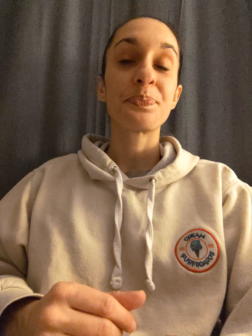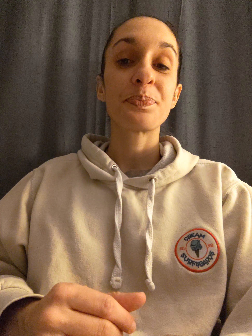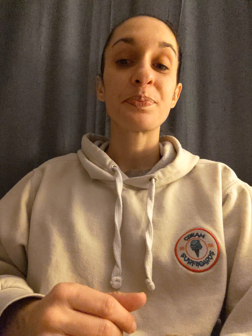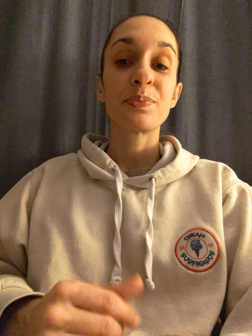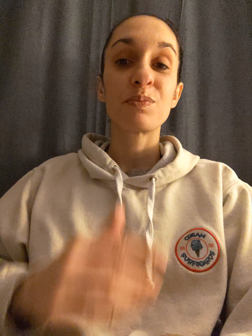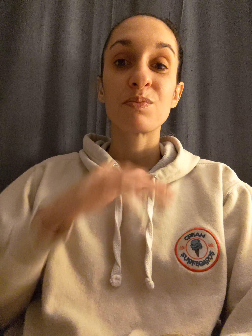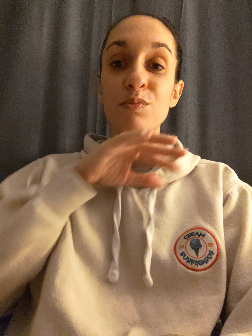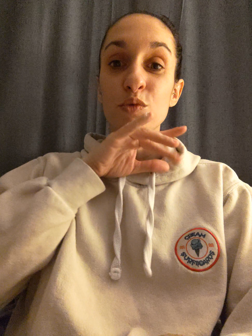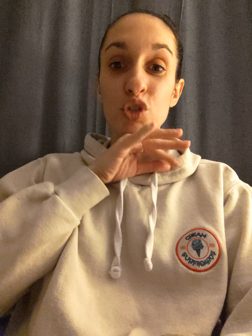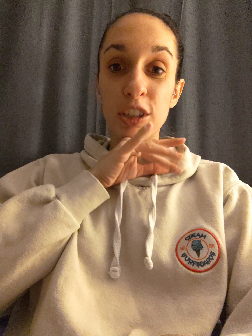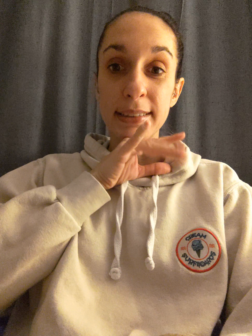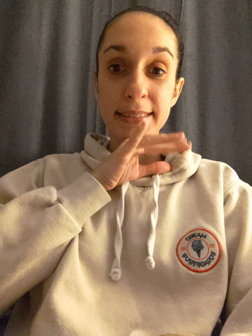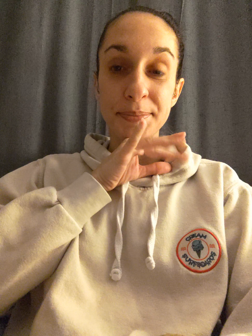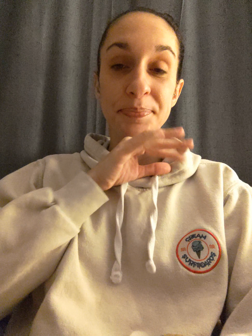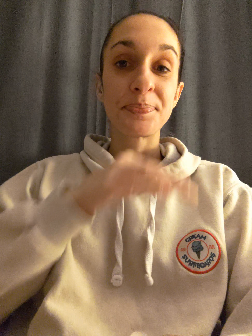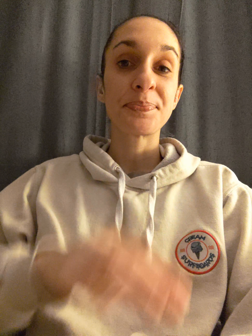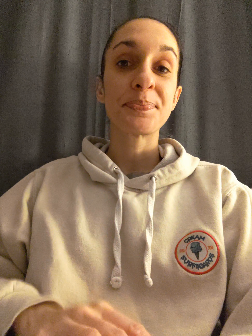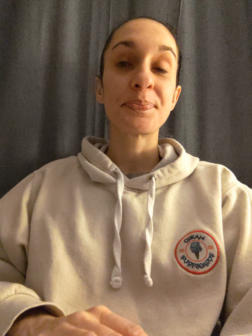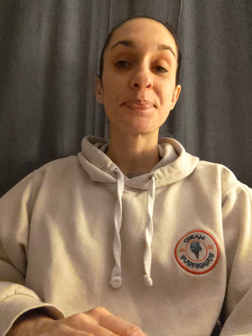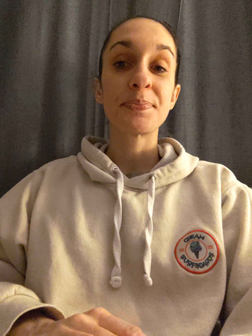dirty